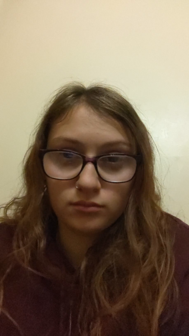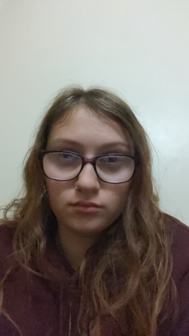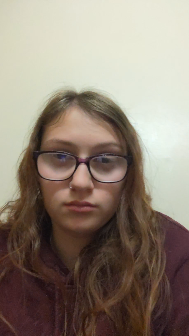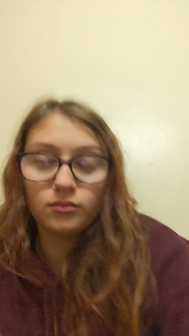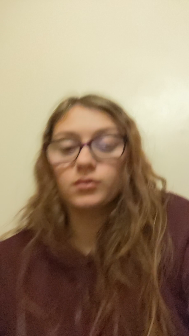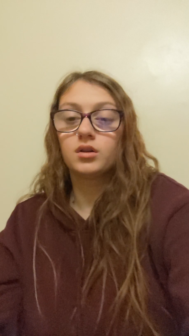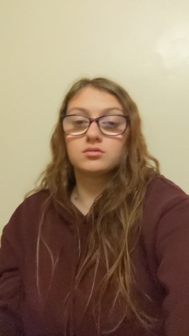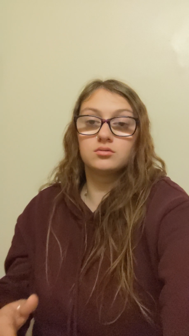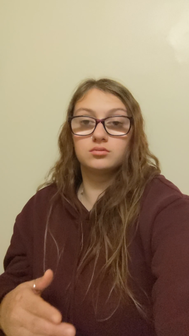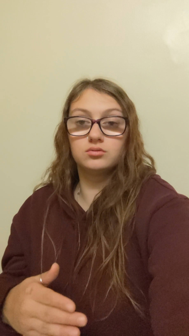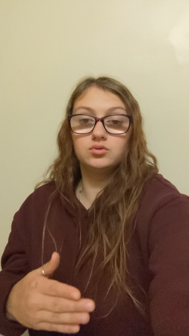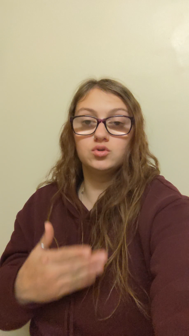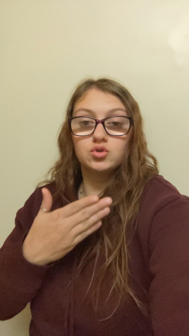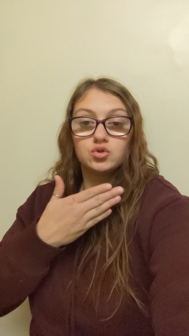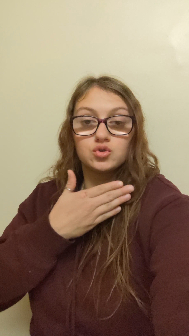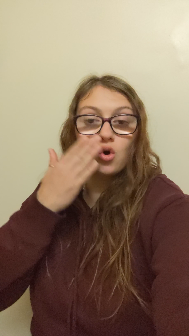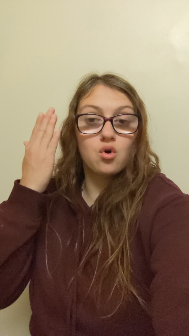all gone